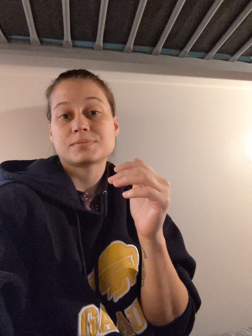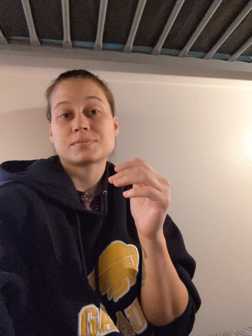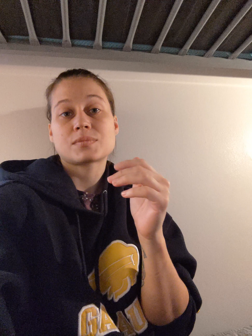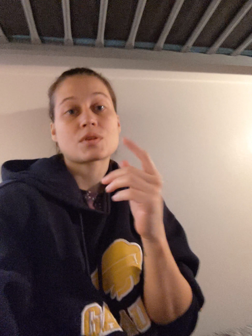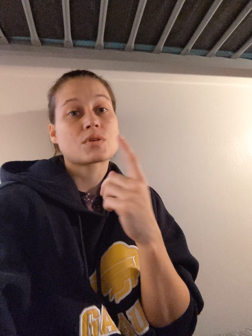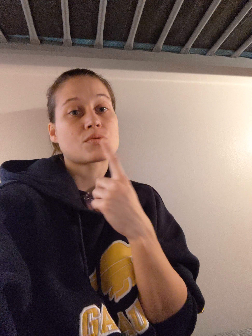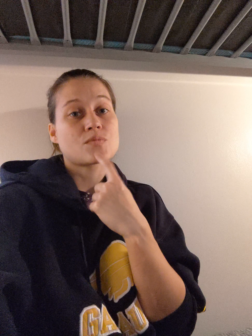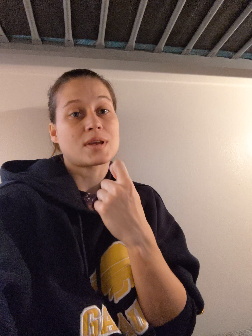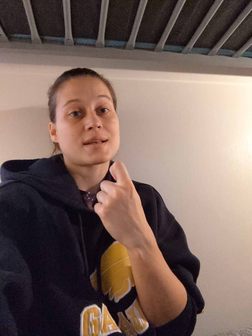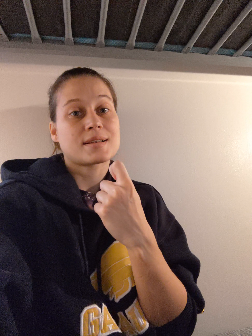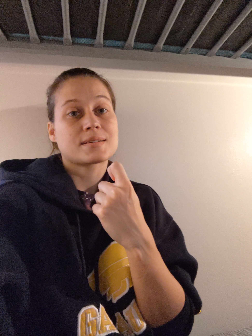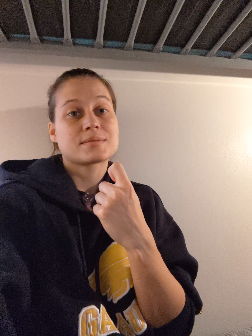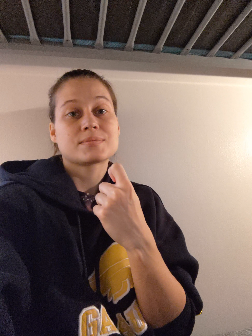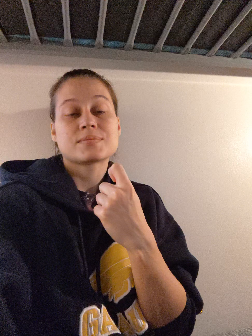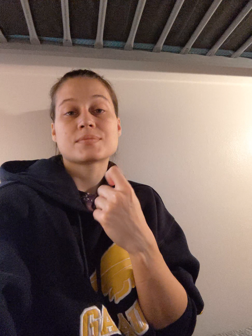red